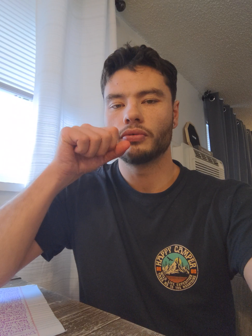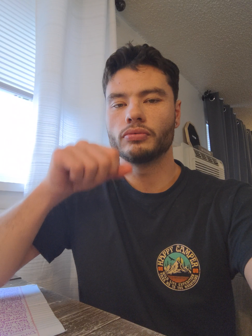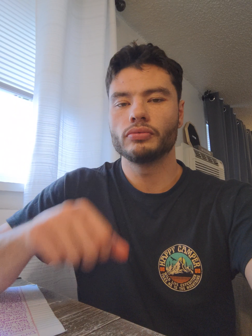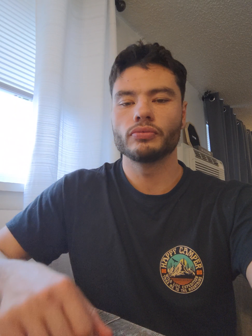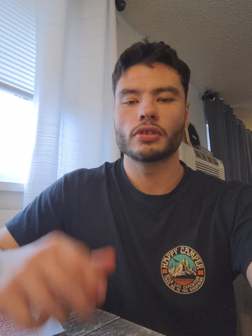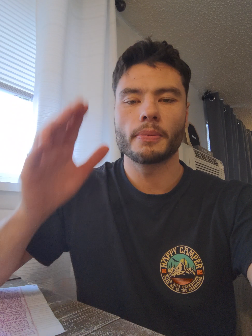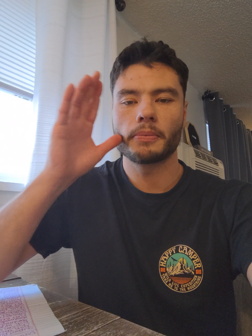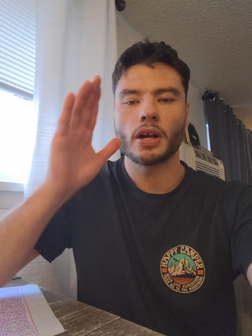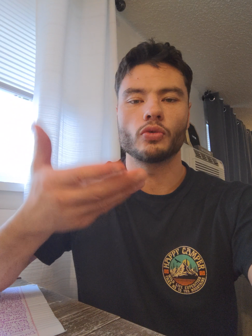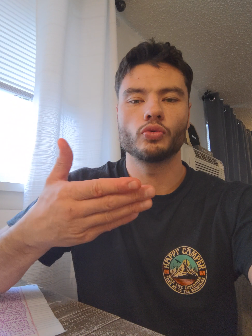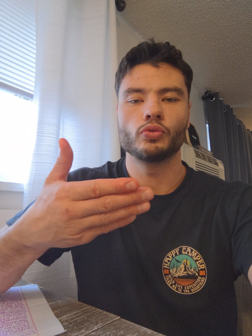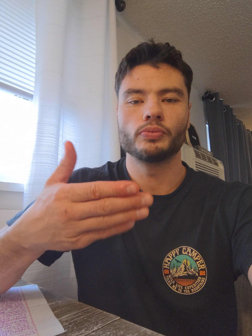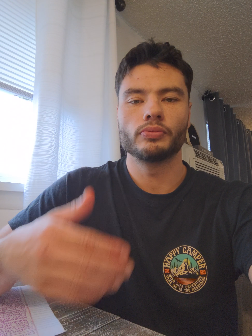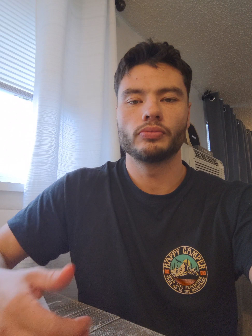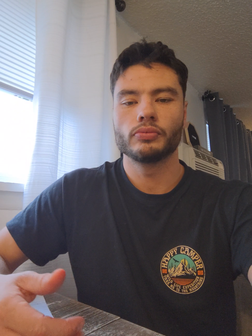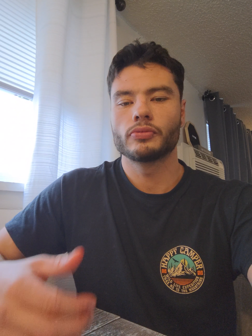bedroom